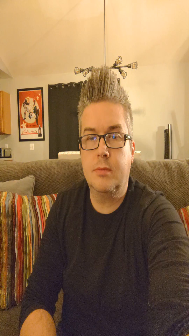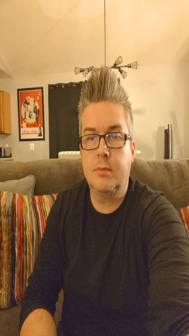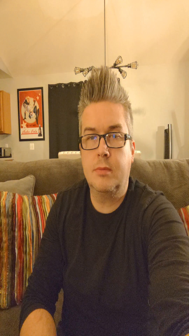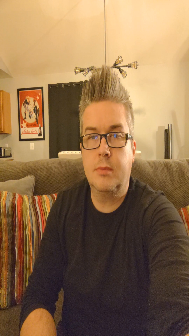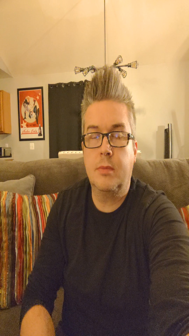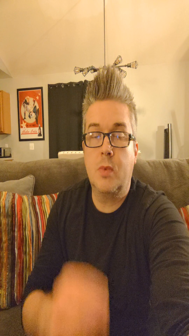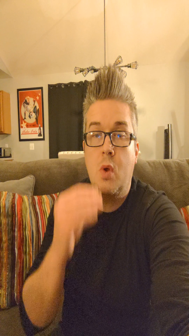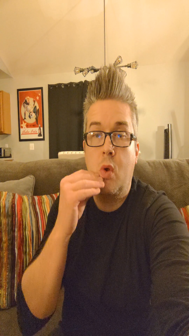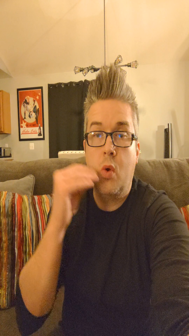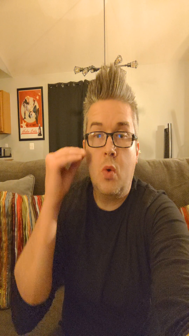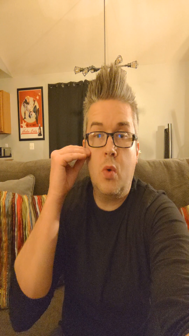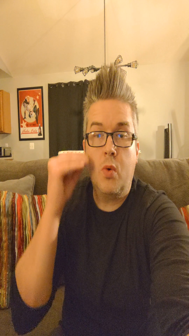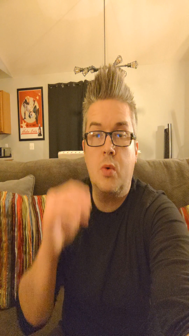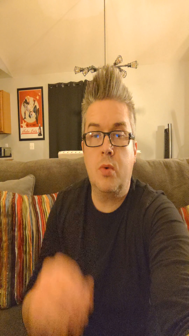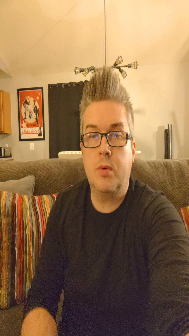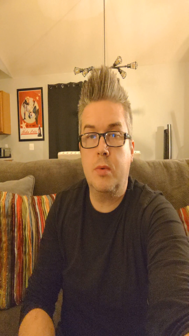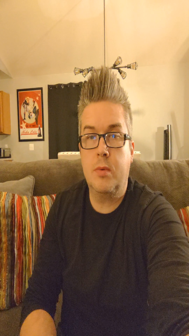home